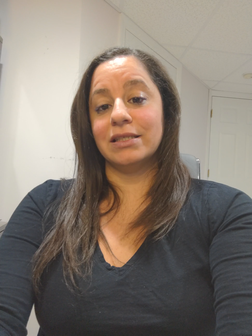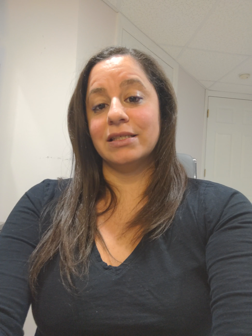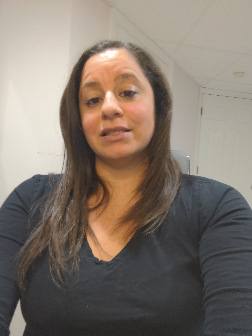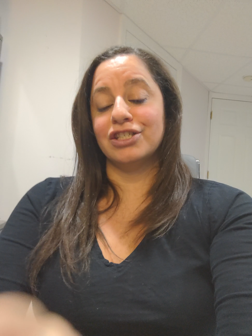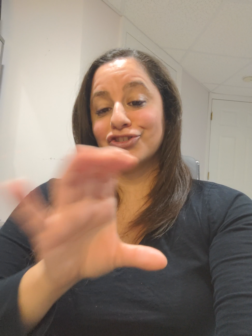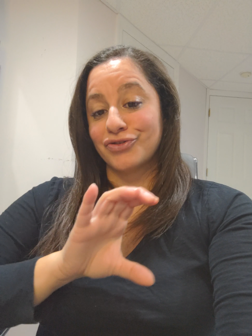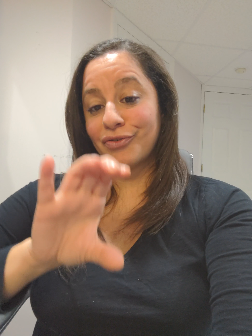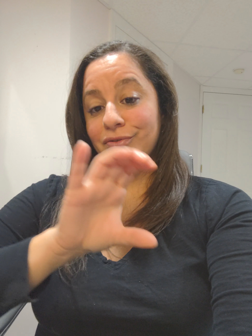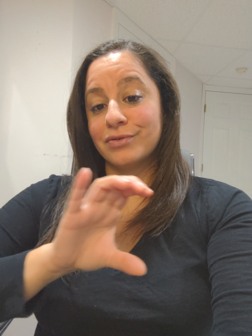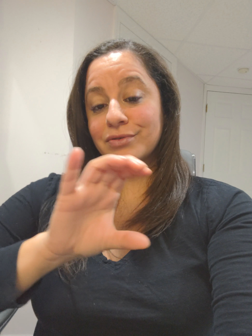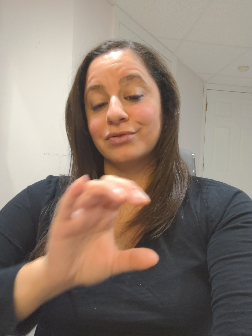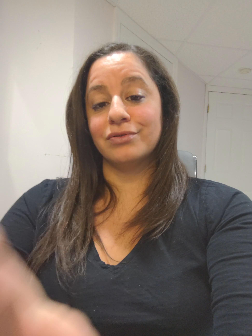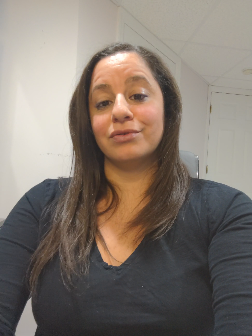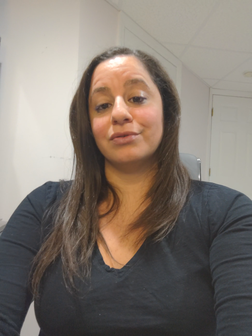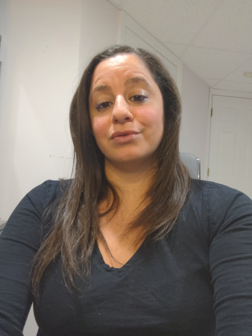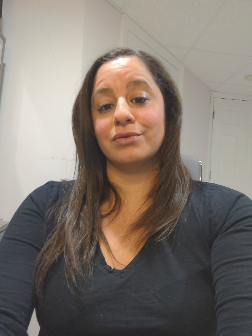chocolate